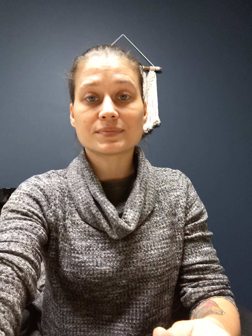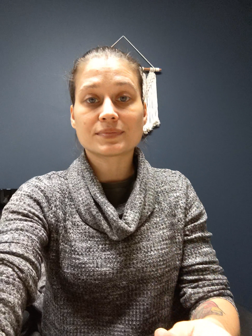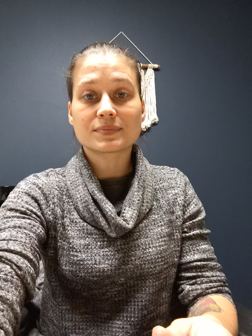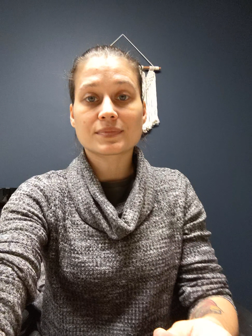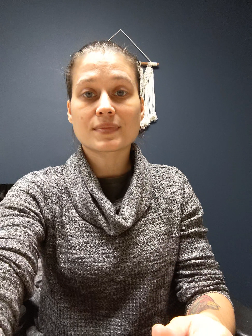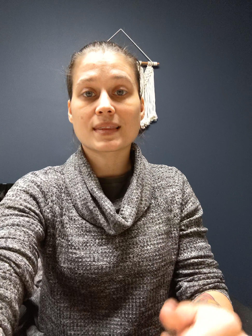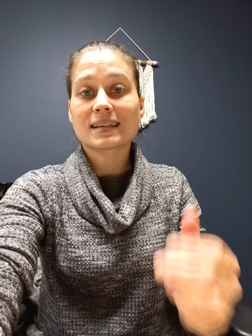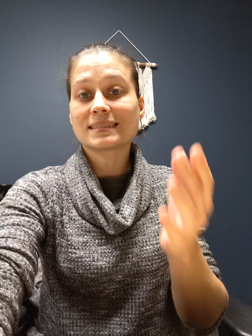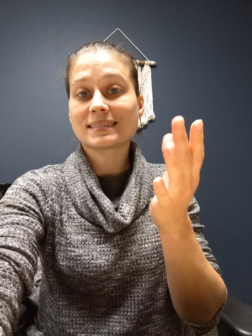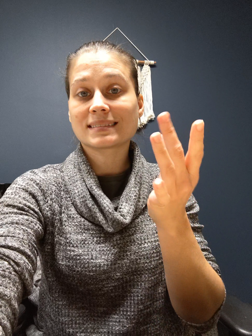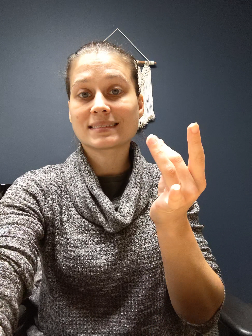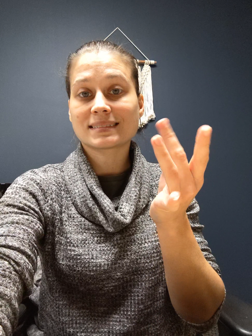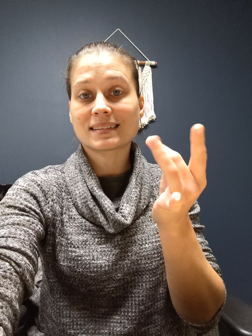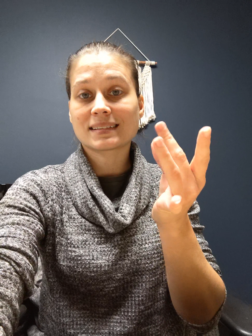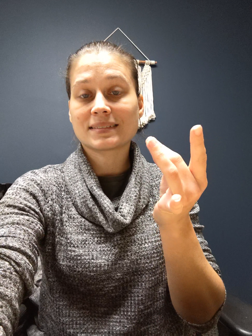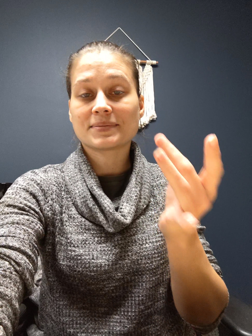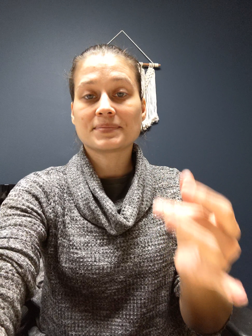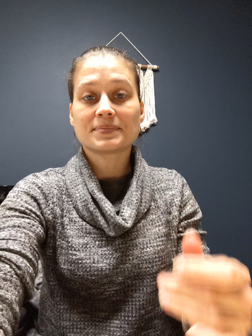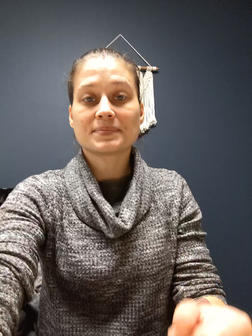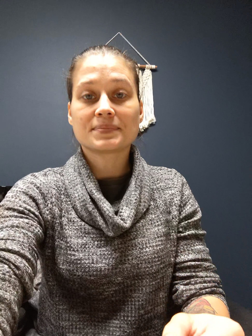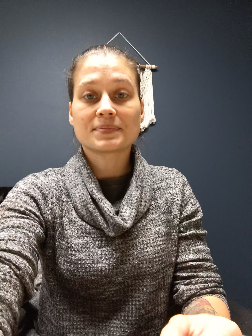sticky